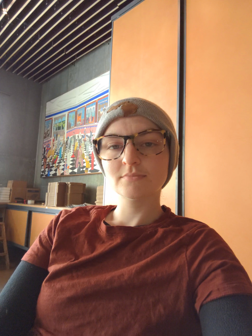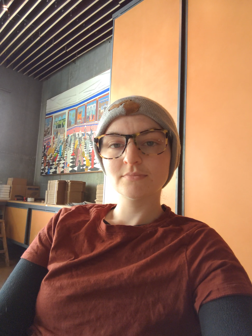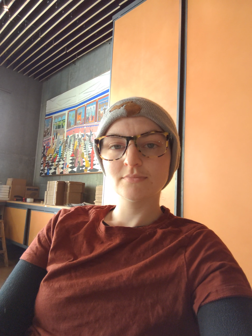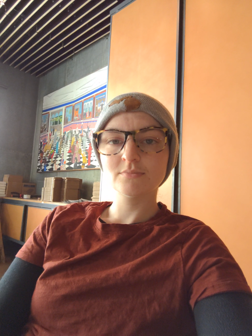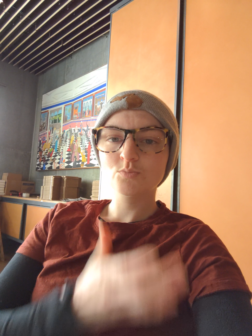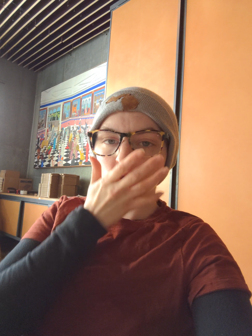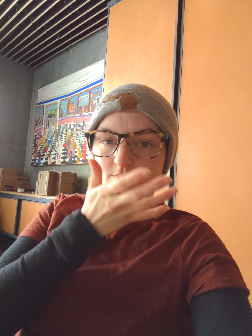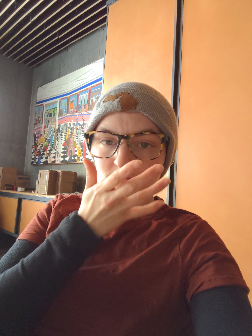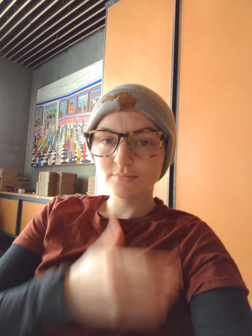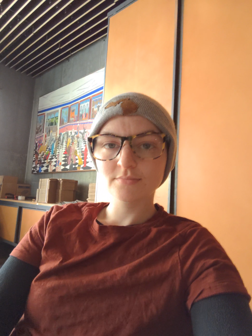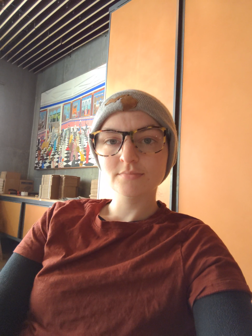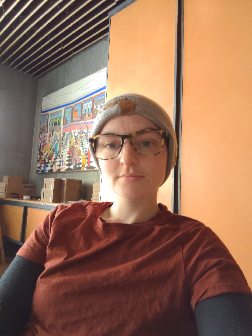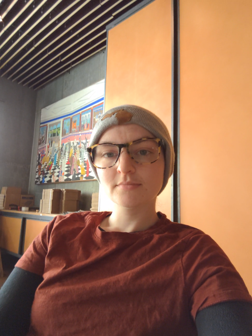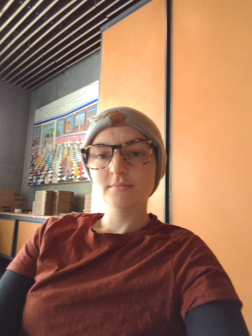grass